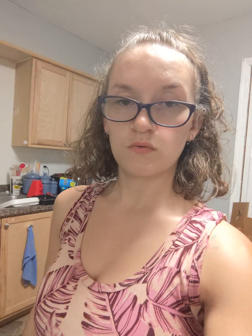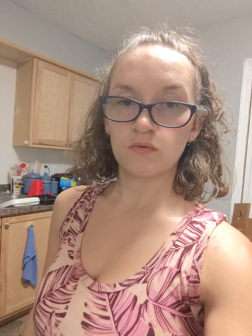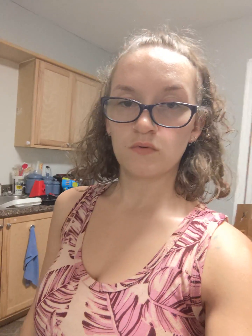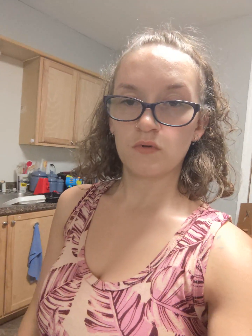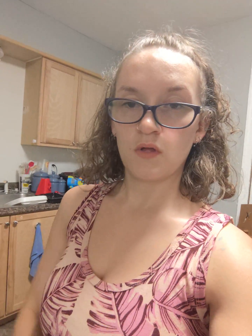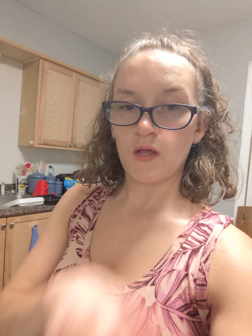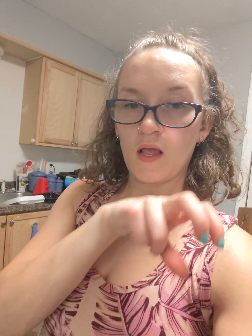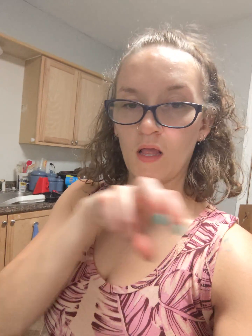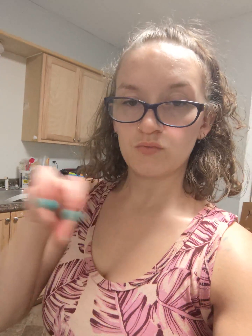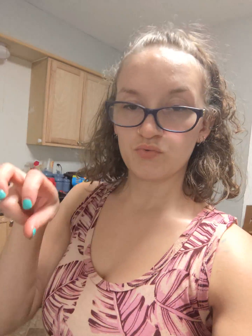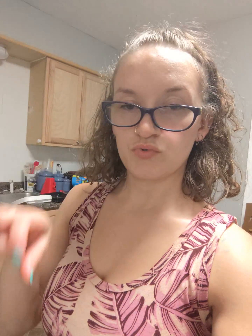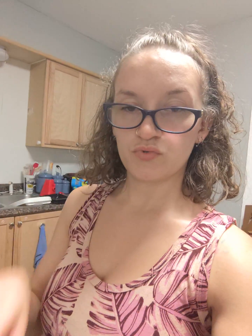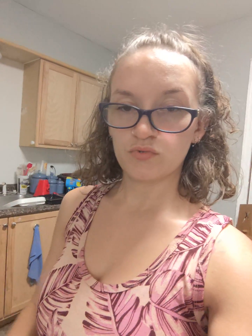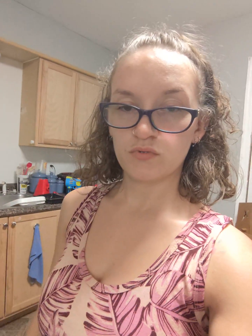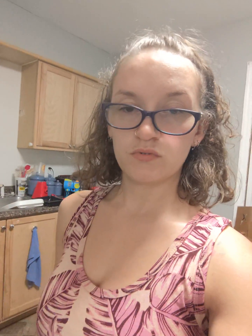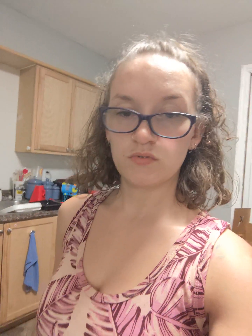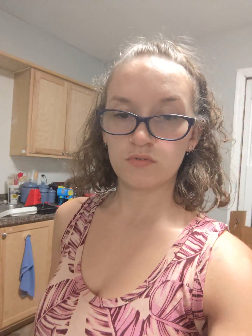couch